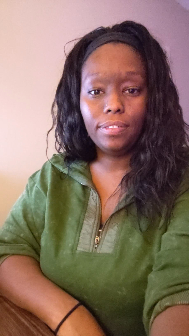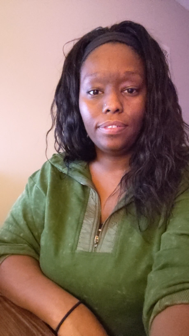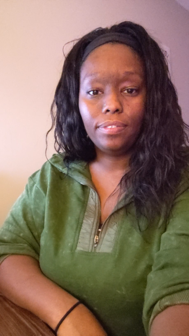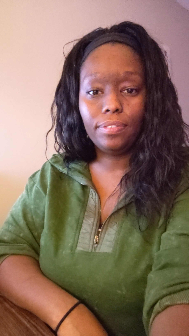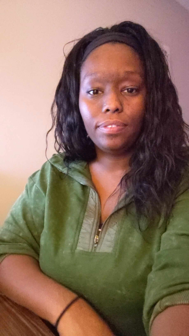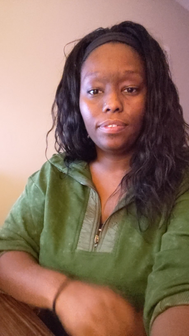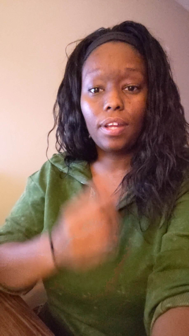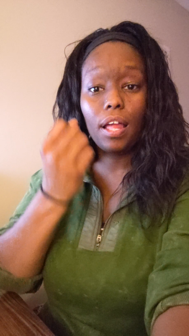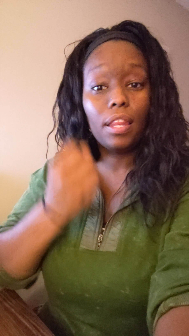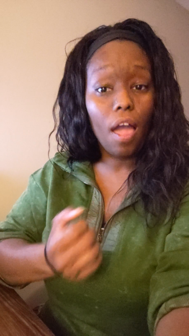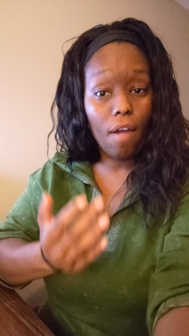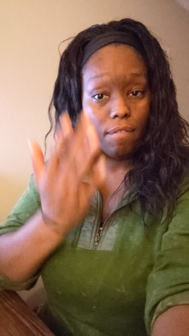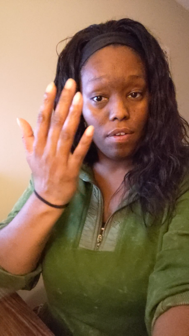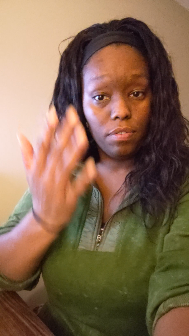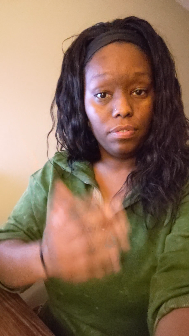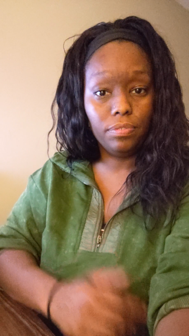gloves